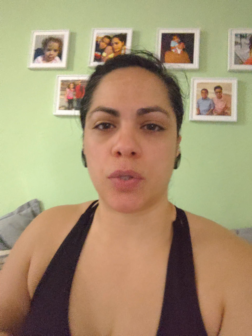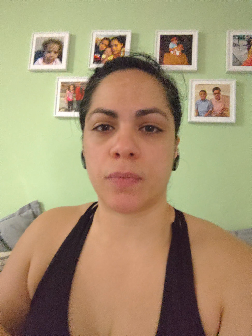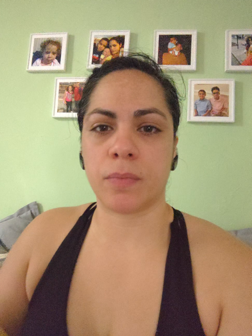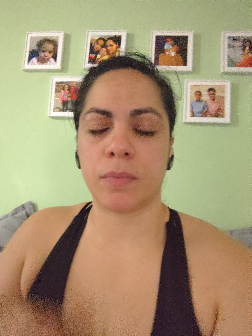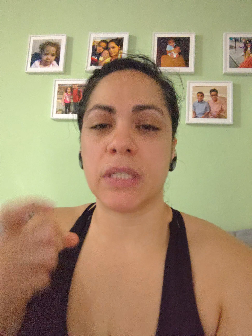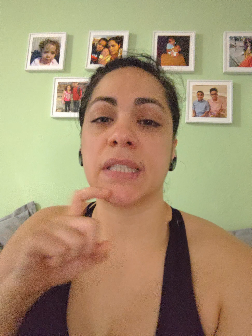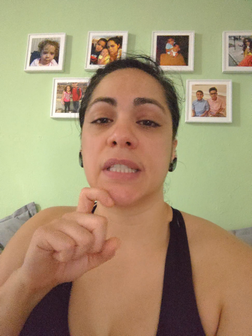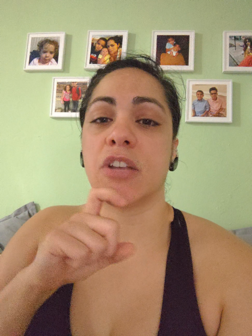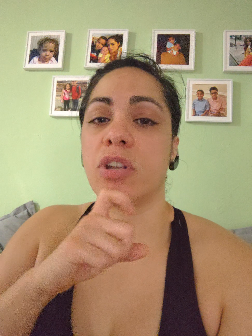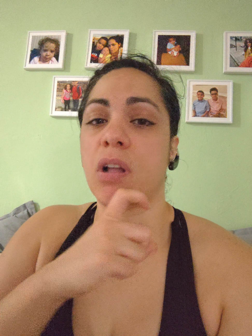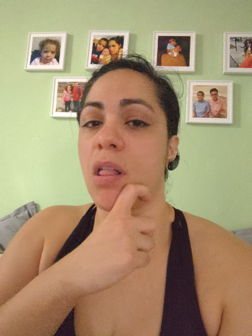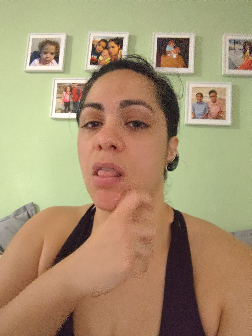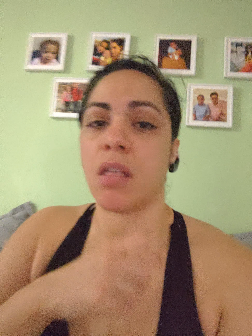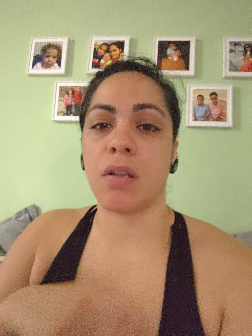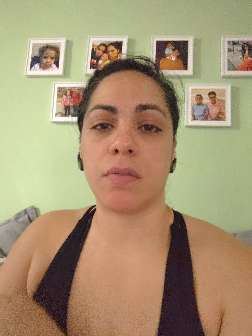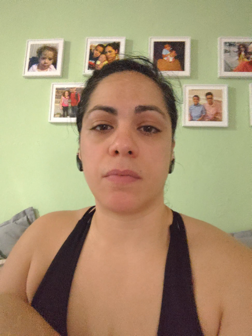cereal